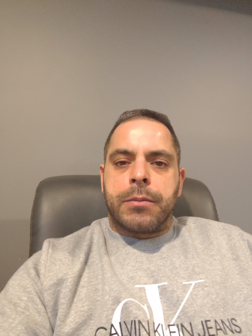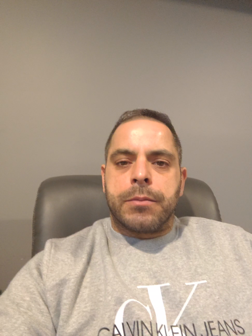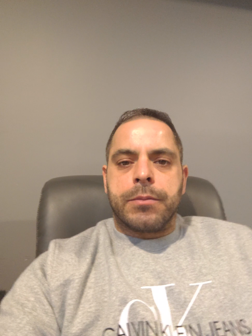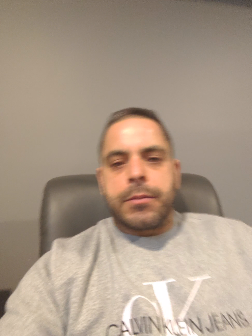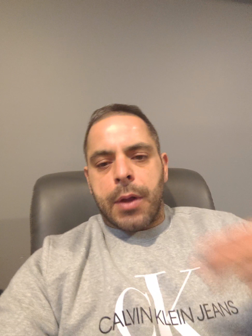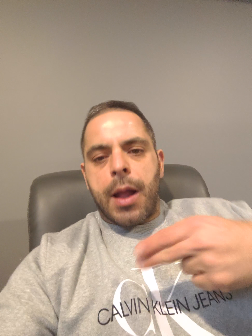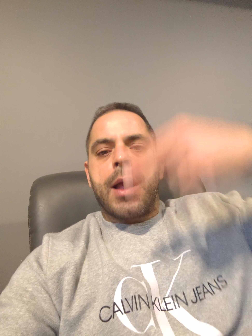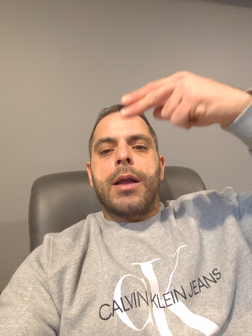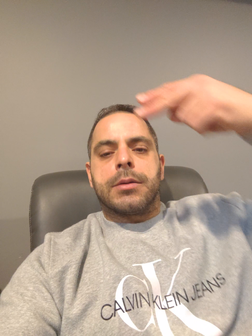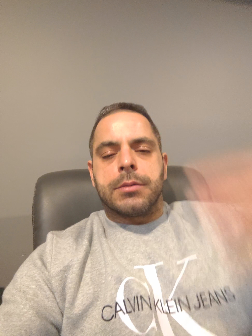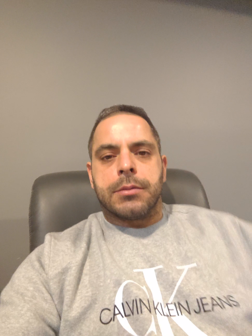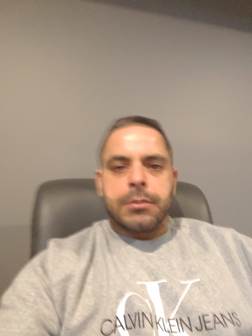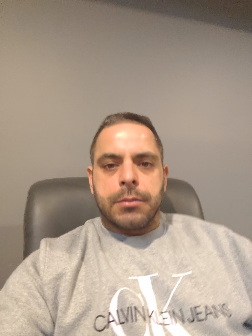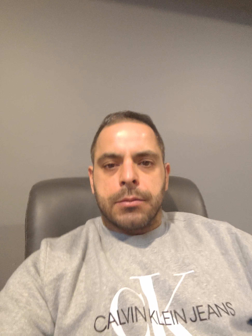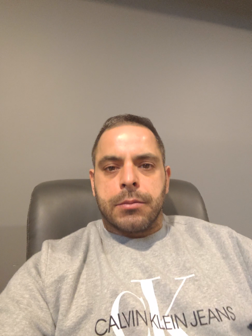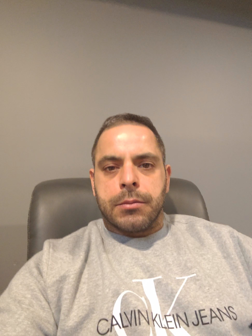high